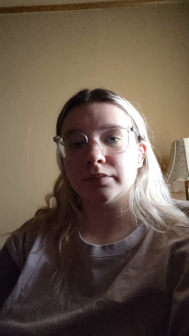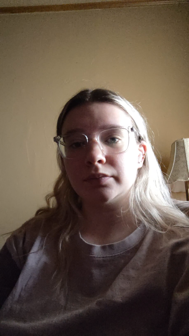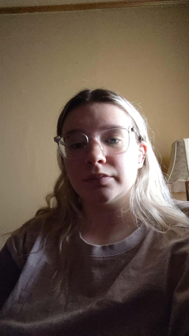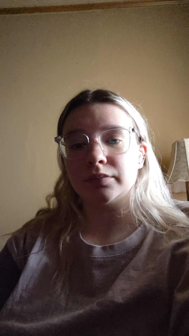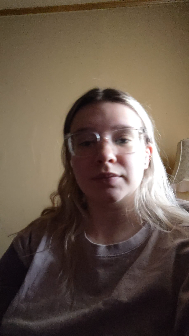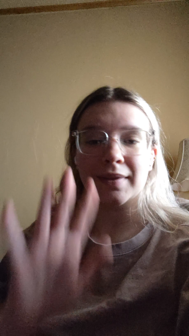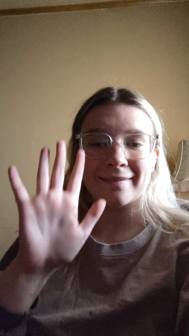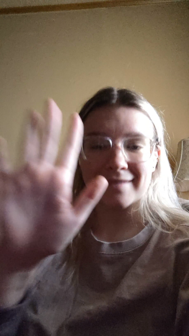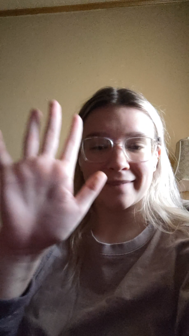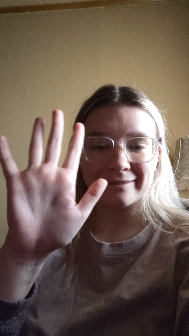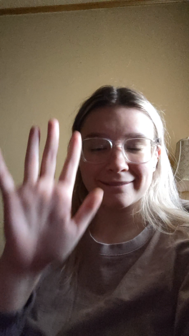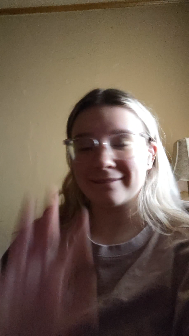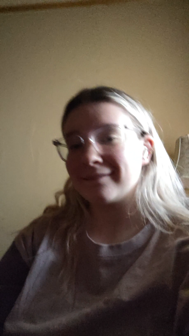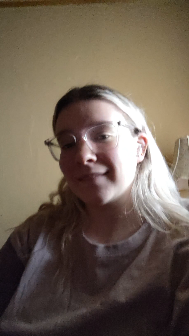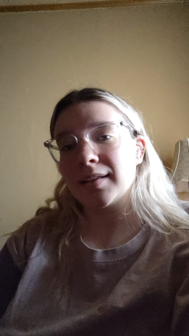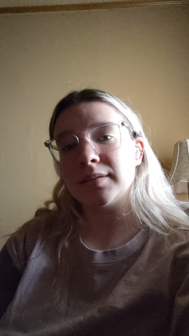give me five